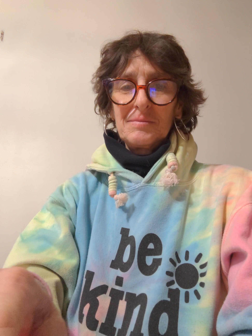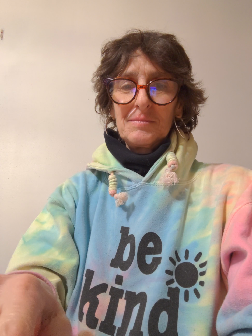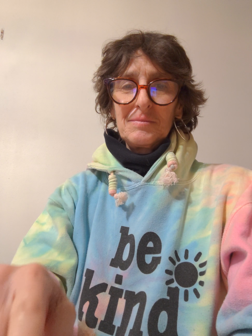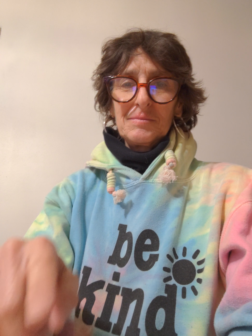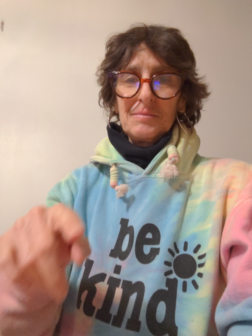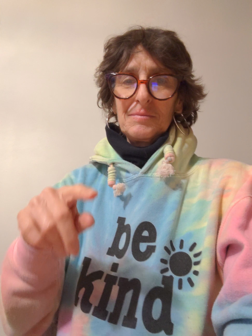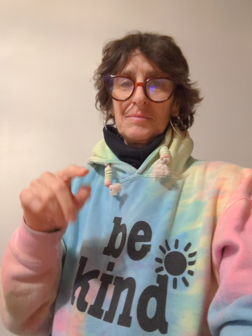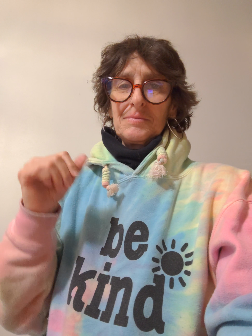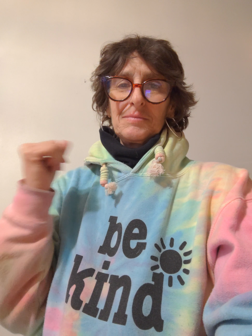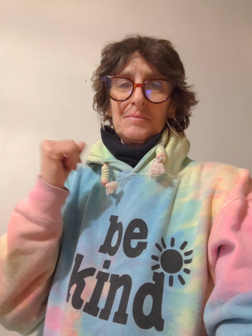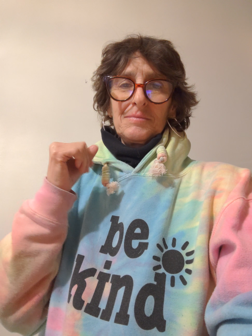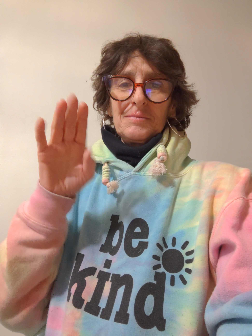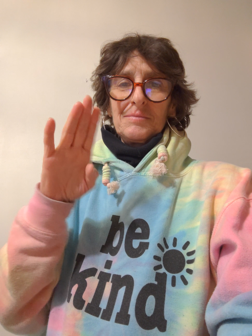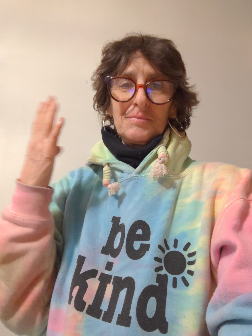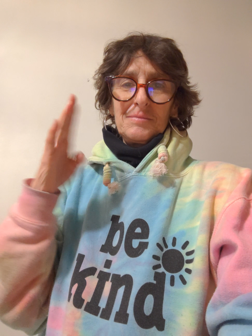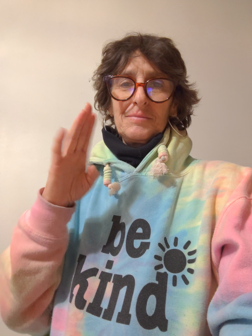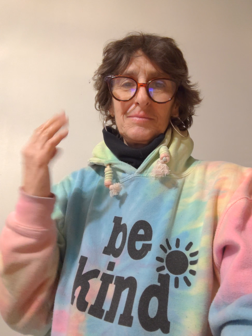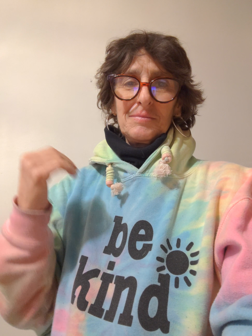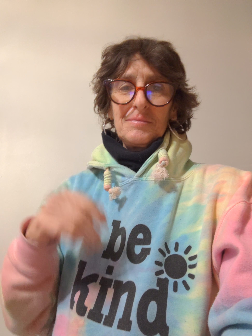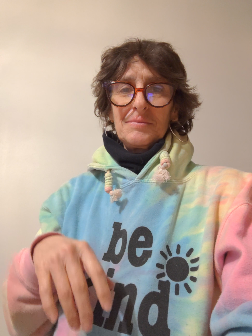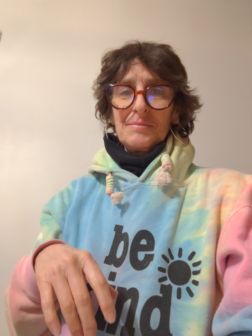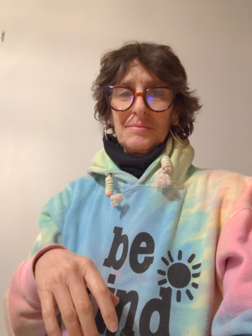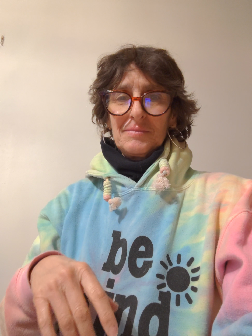refrigerator